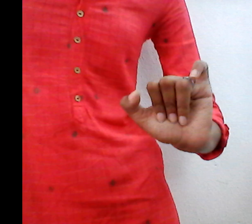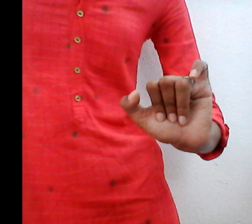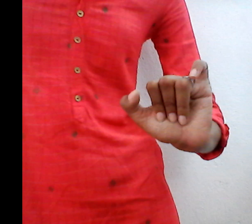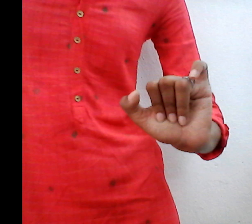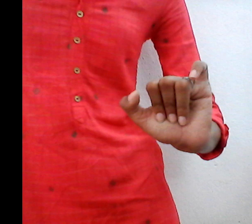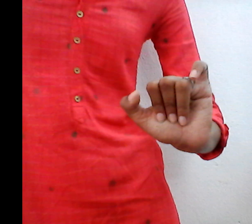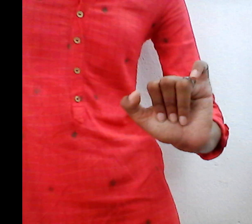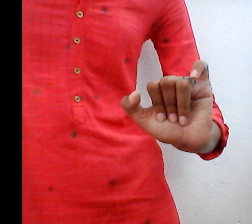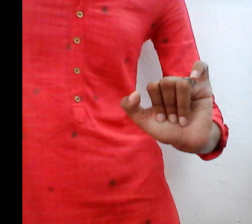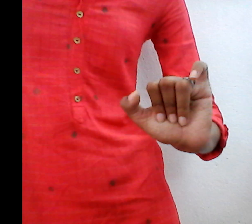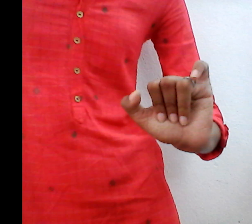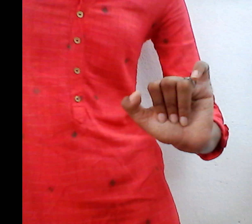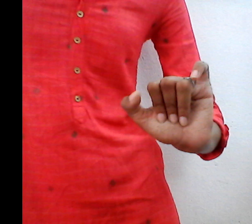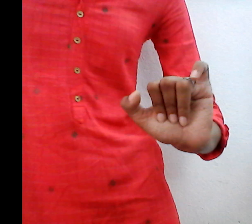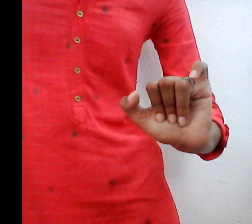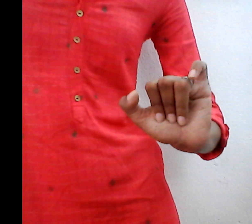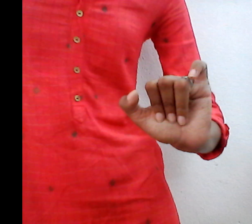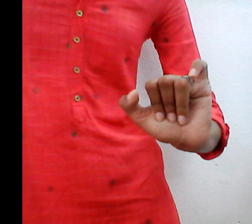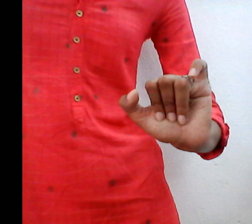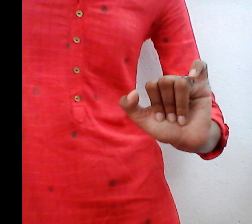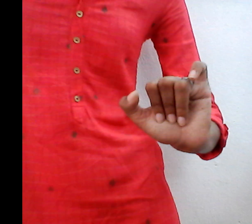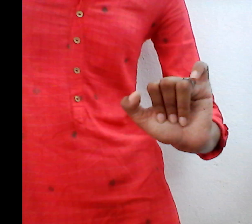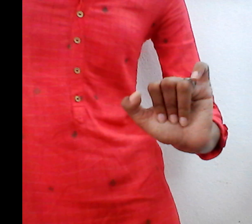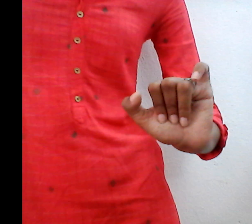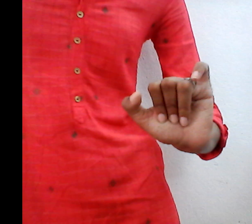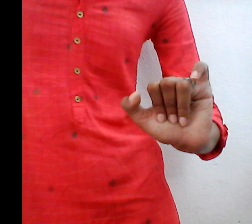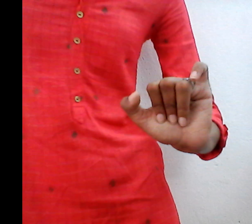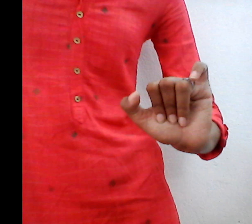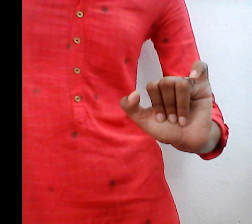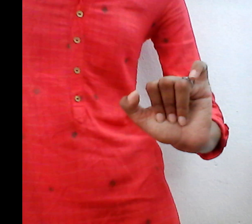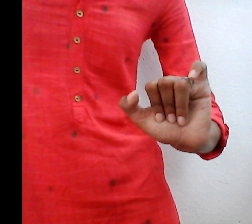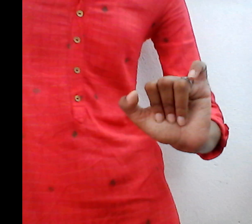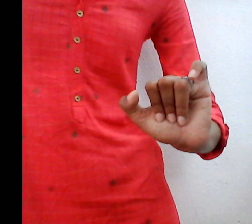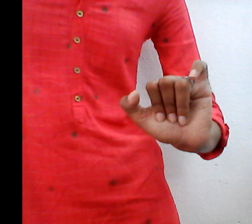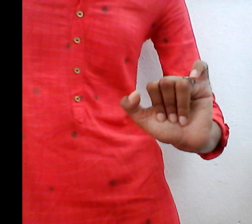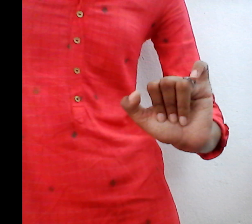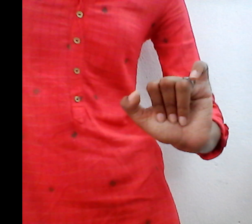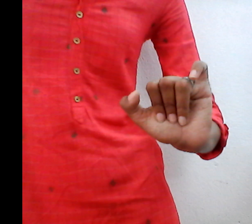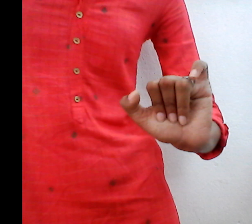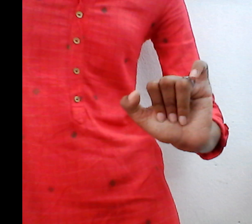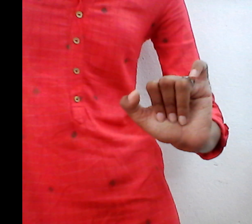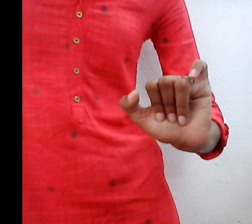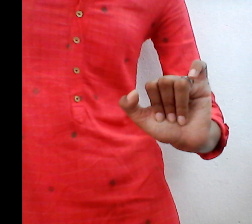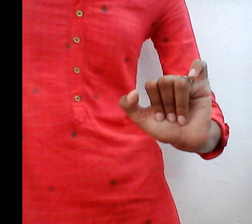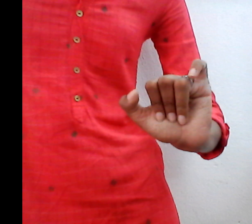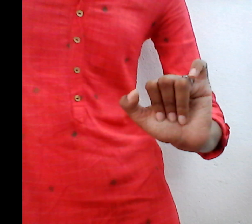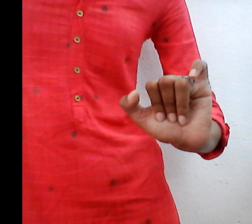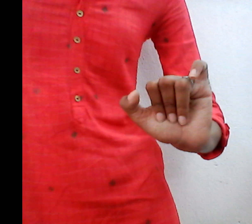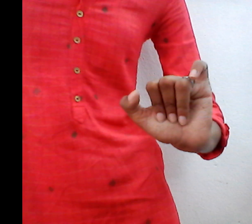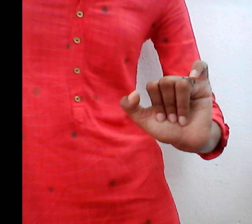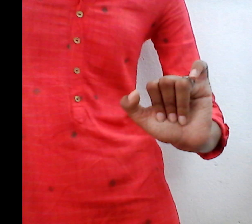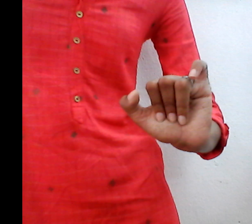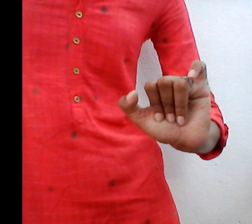ഋ